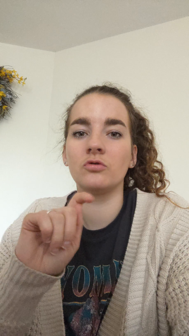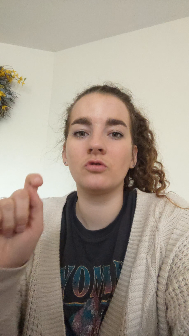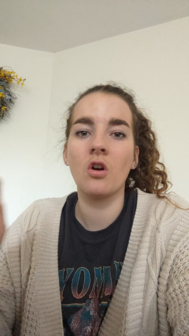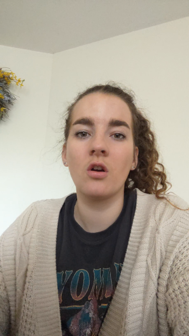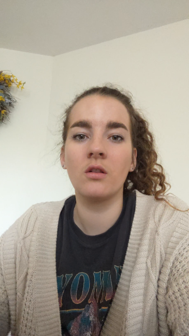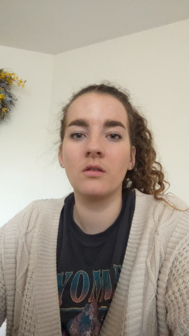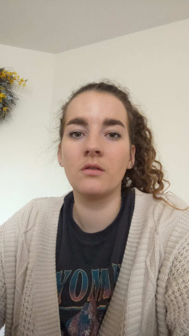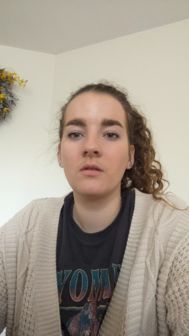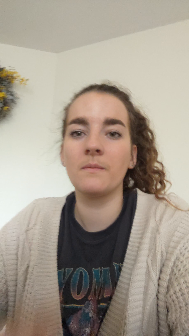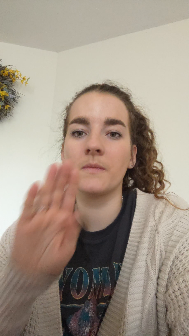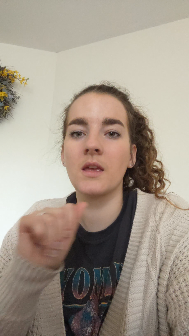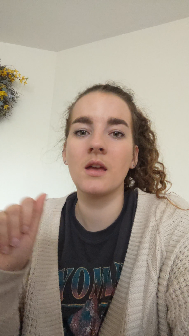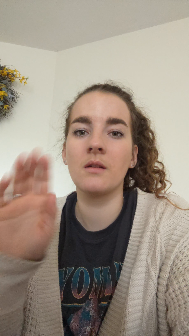baa baa